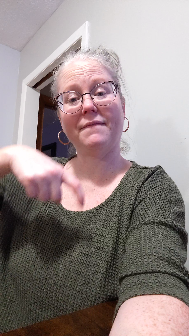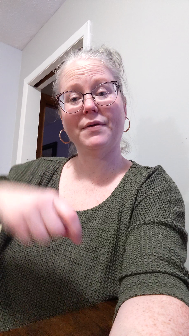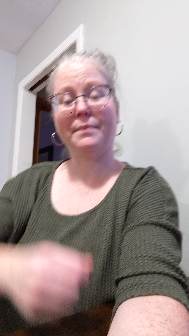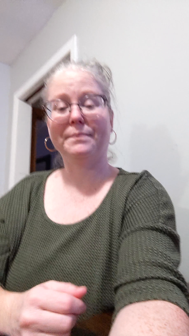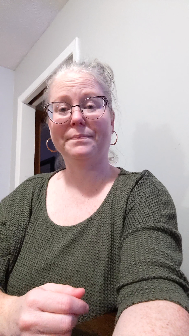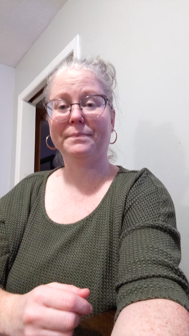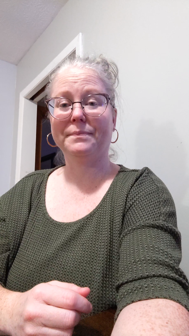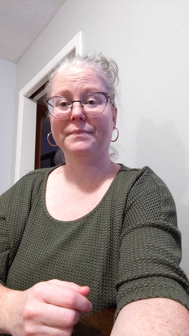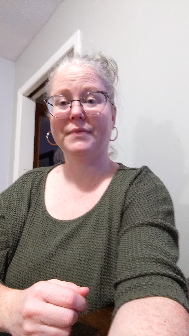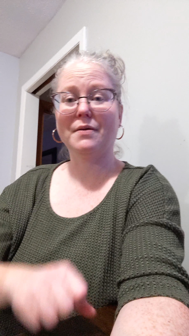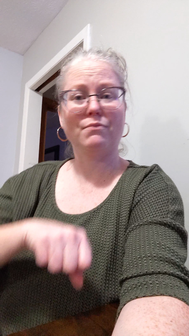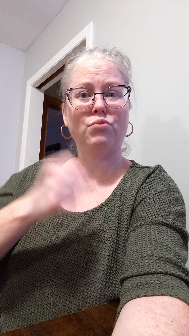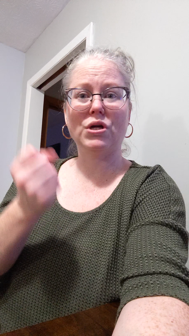break